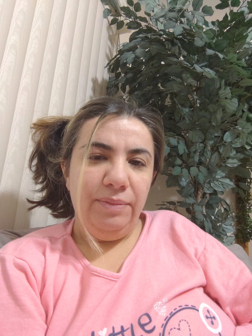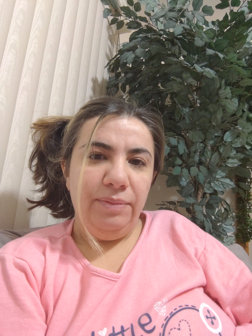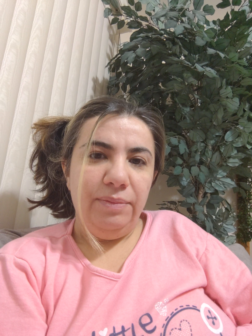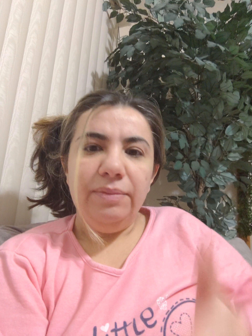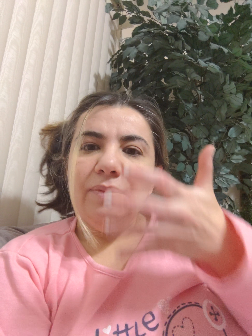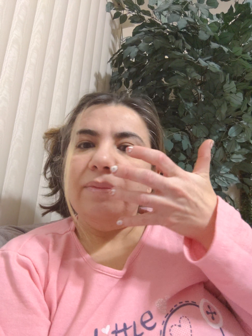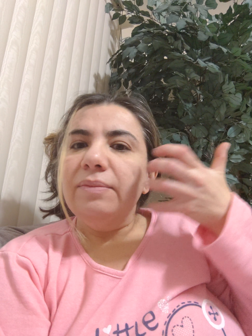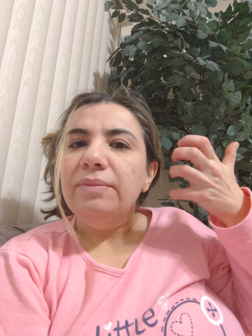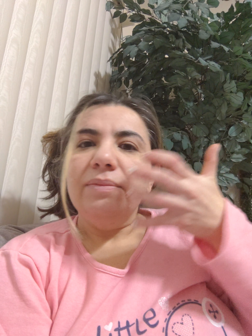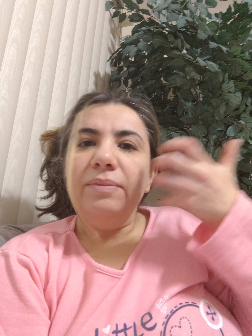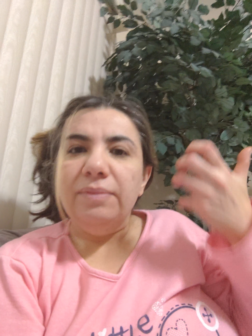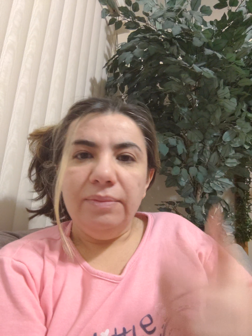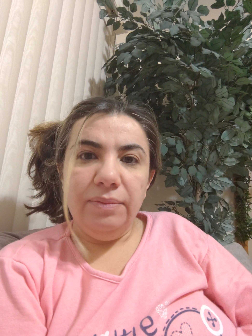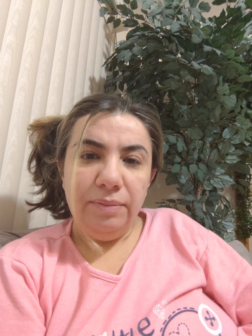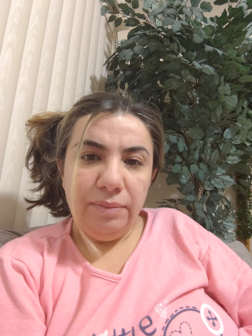tiger